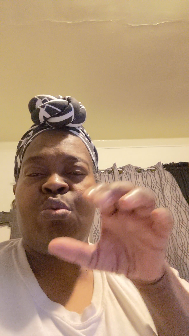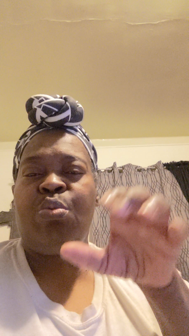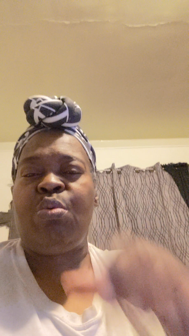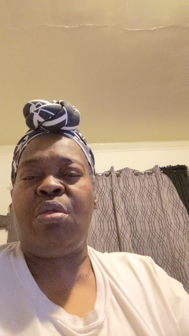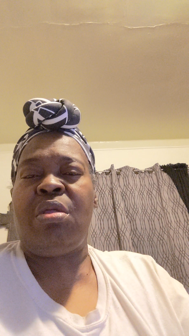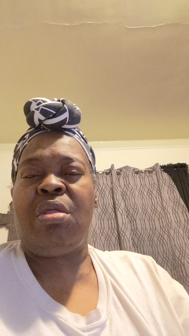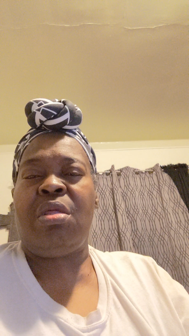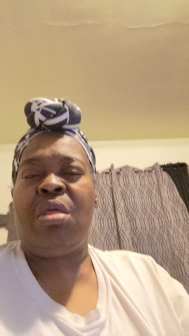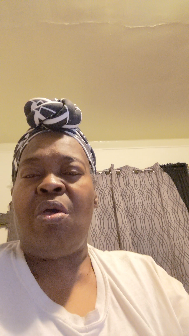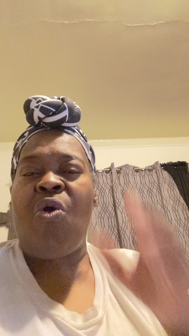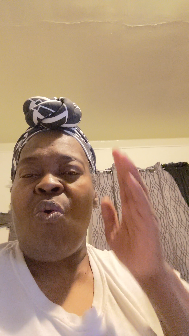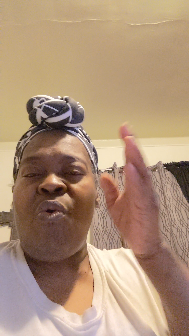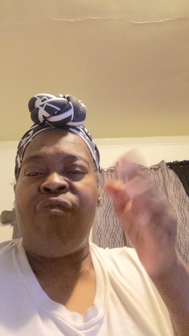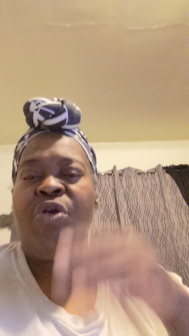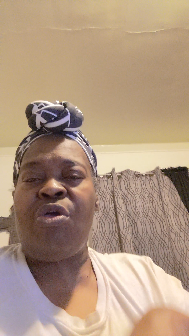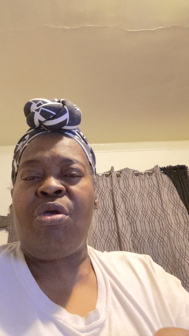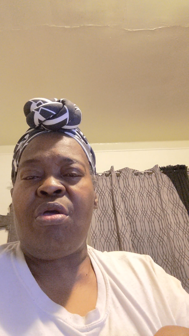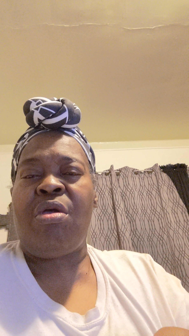over